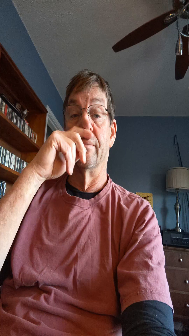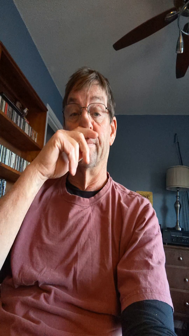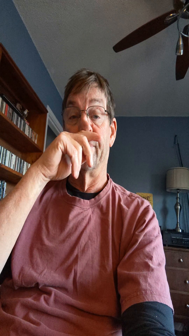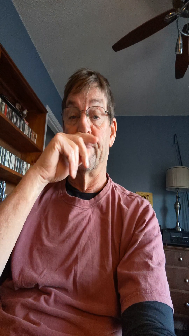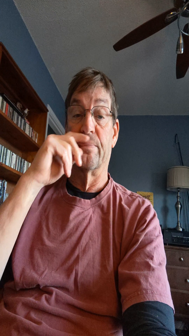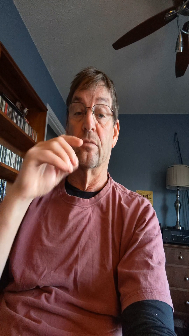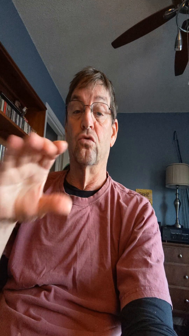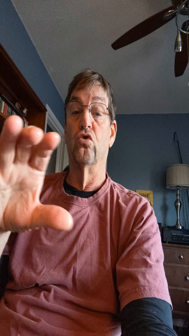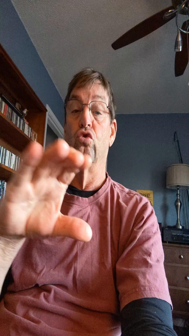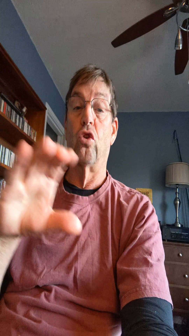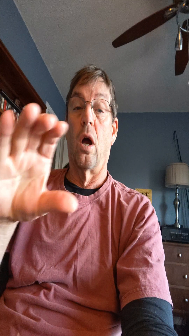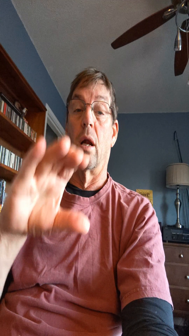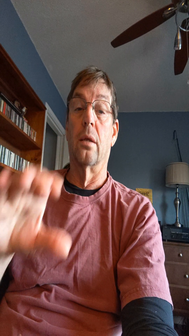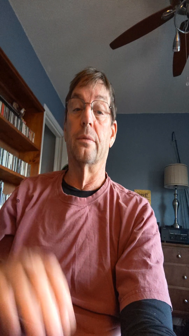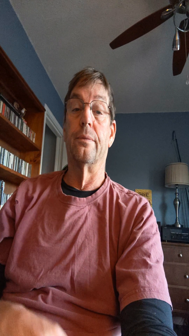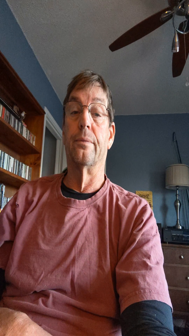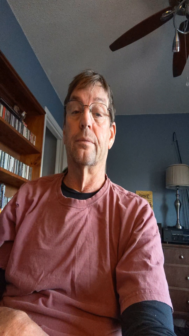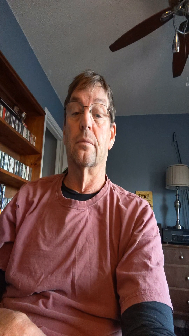chocolate